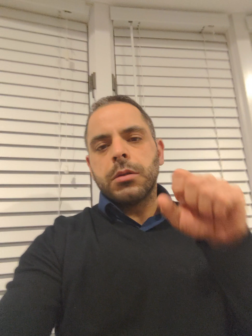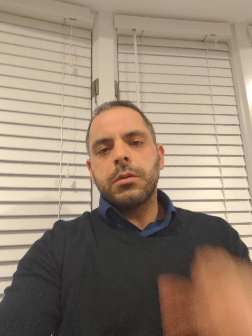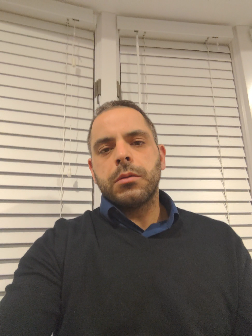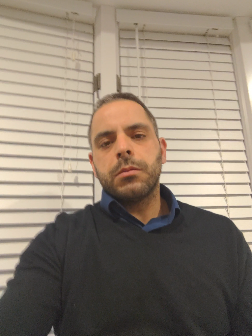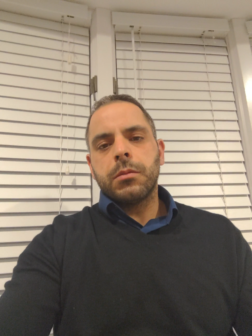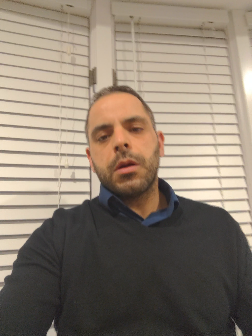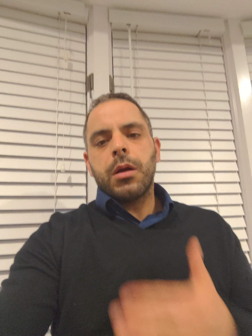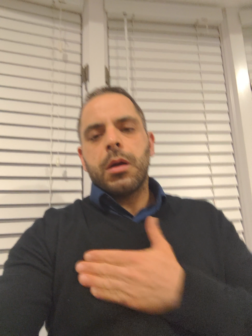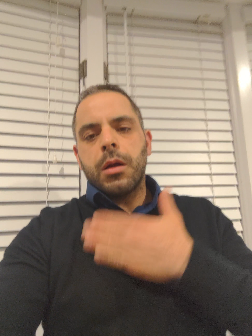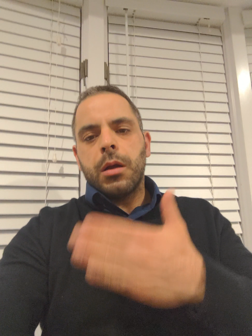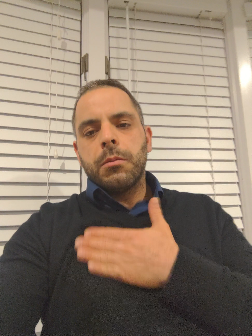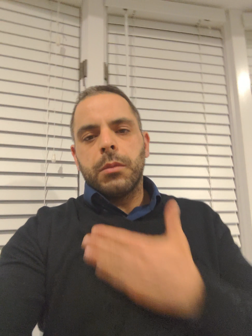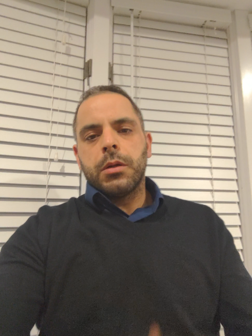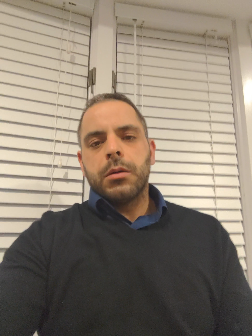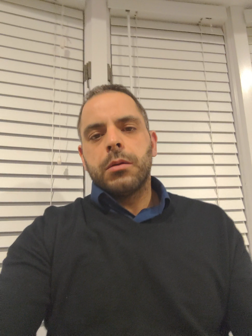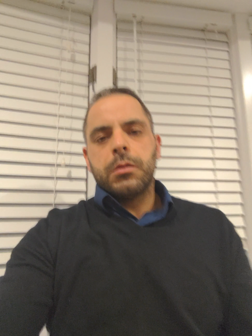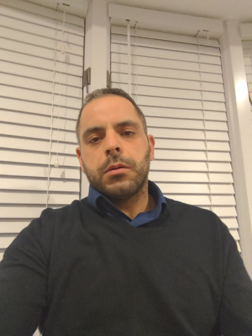happy